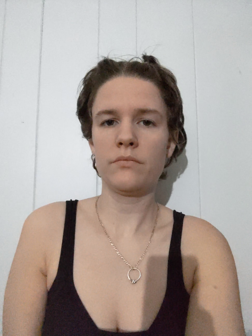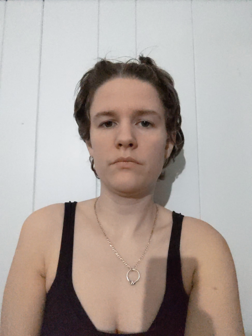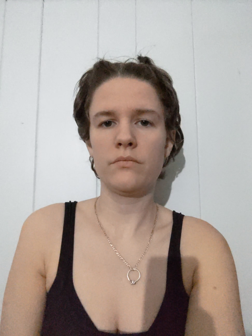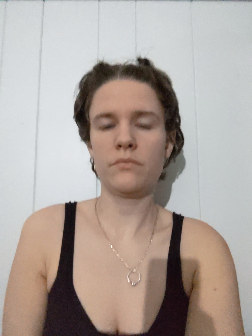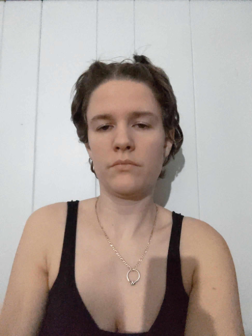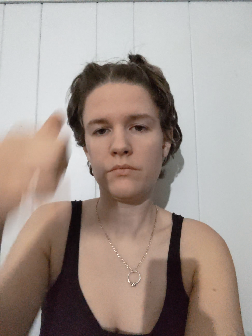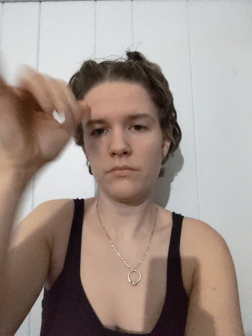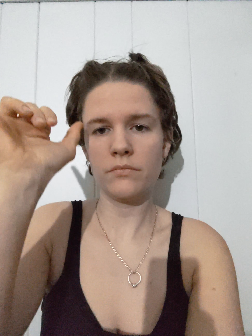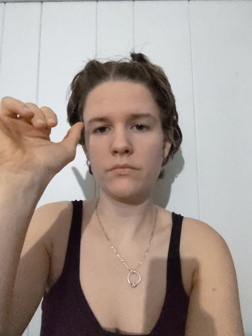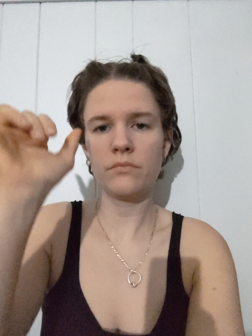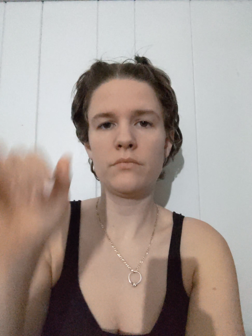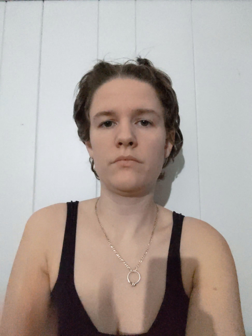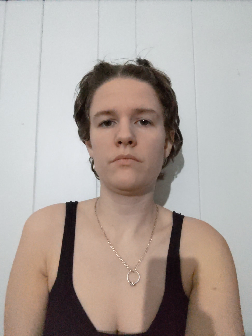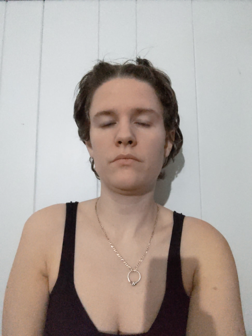cow